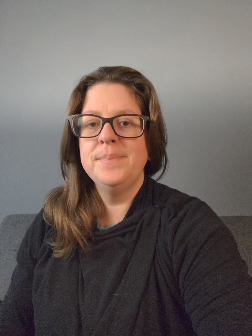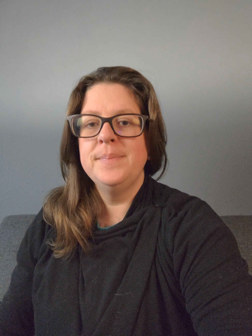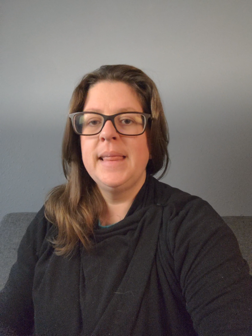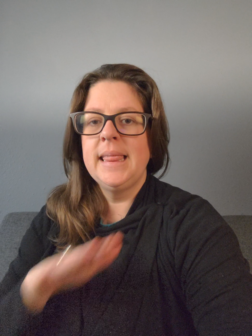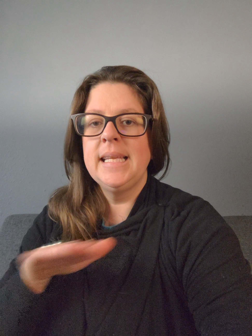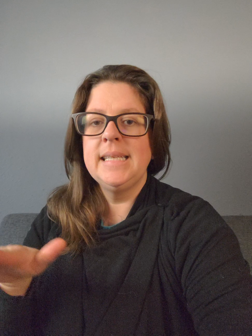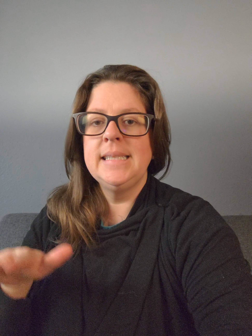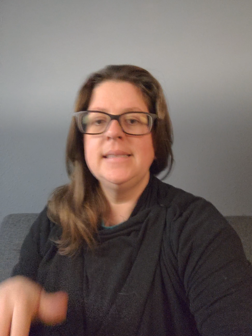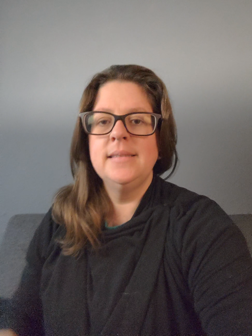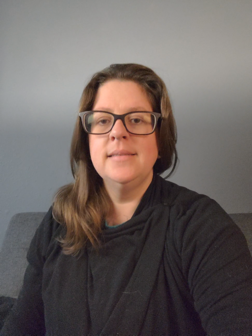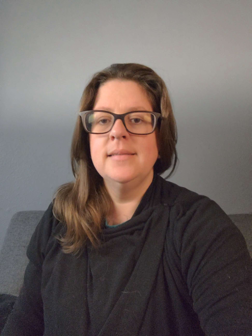clean